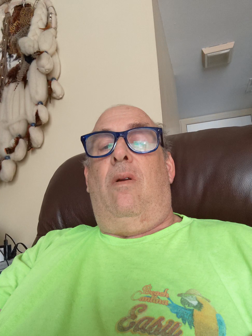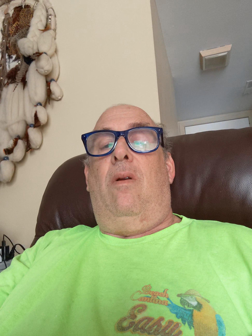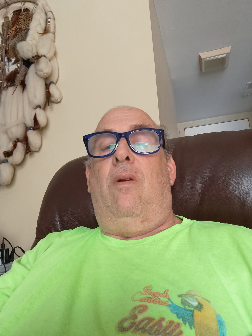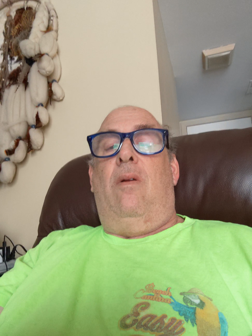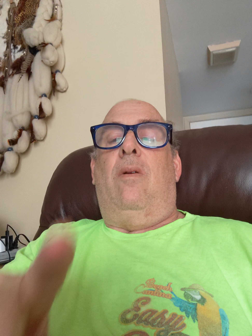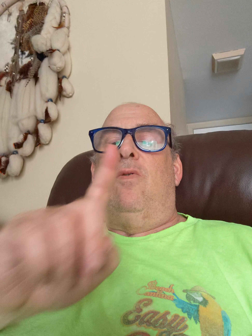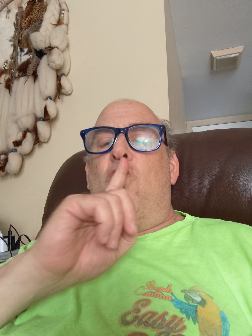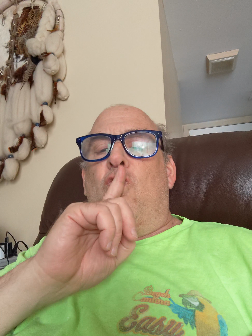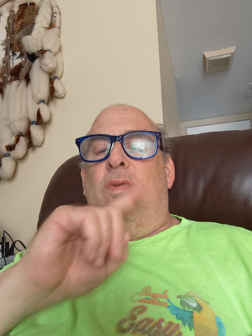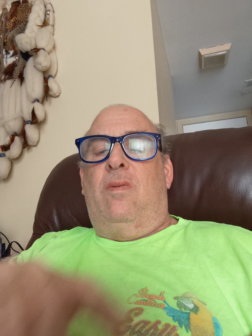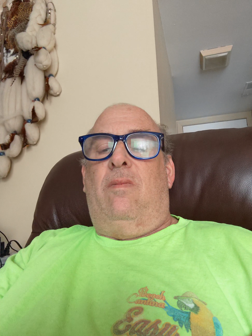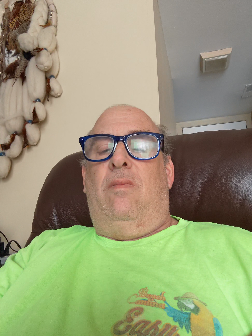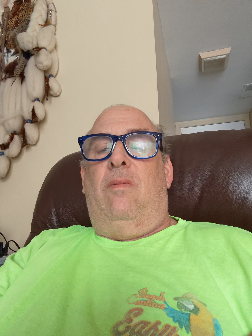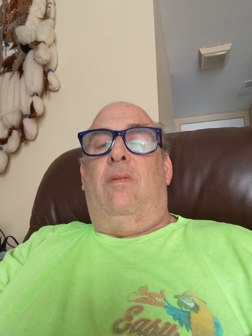shhh